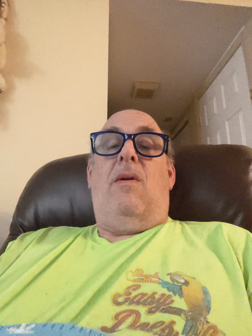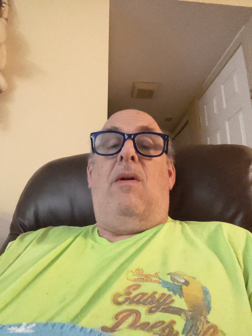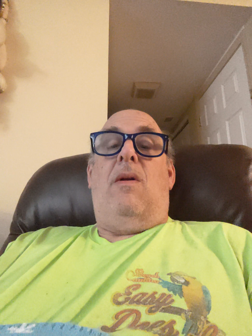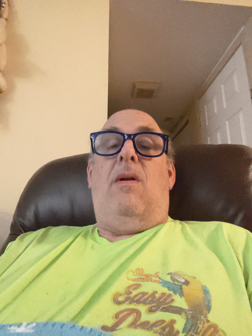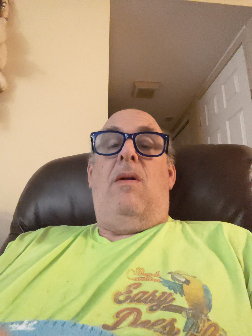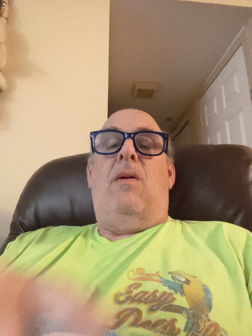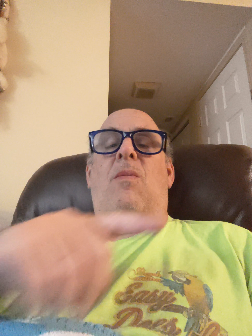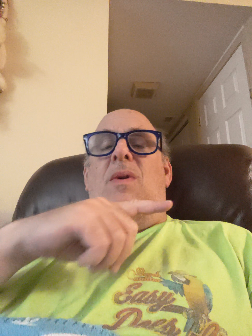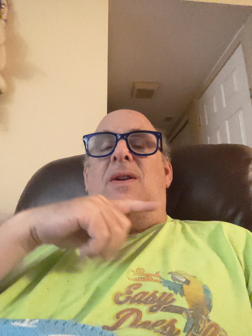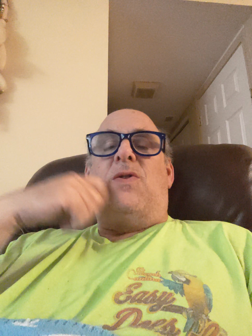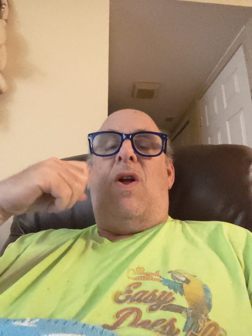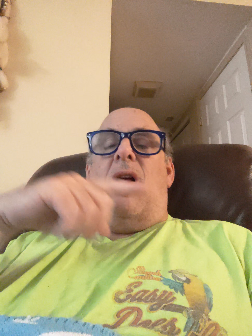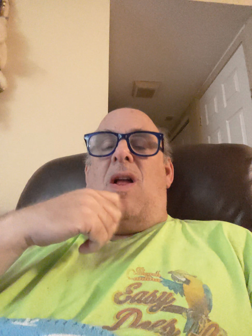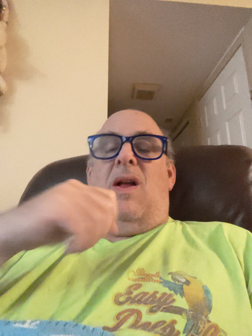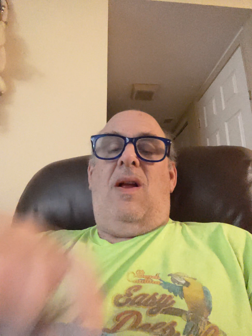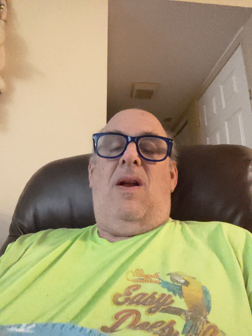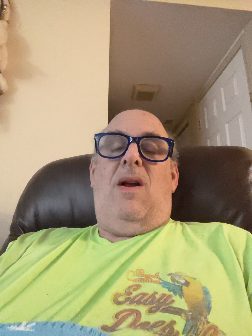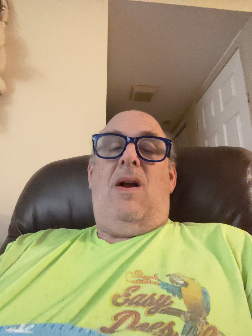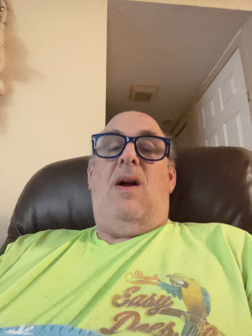dryer